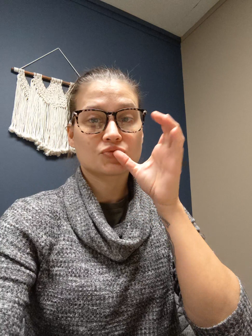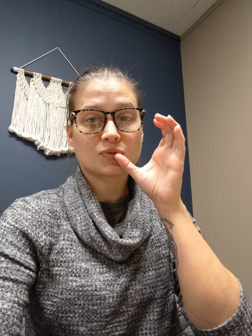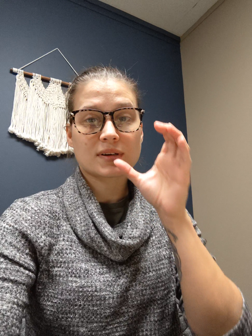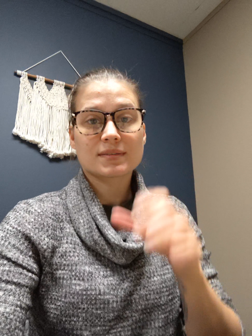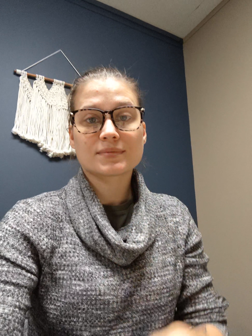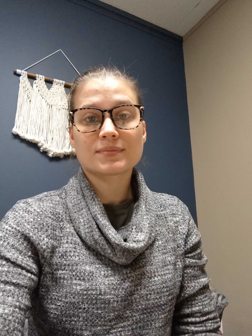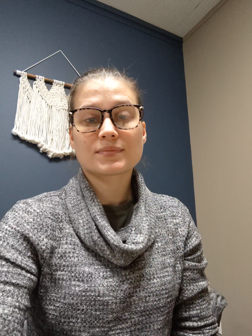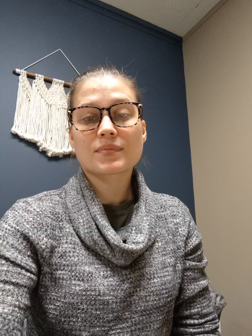drink